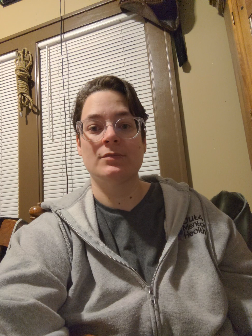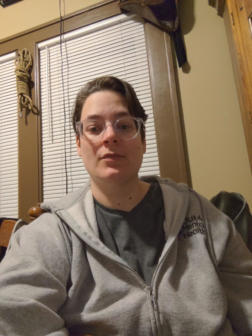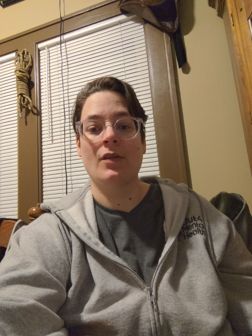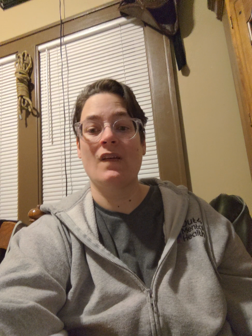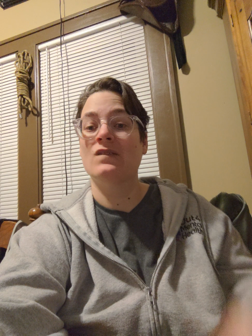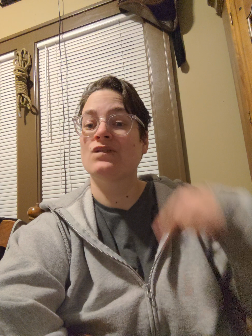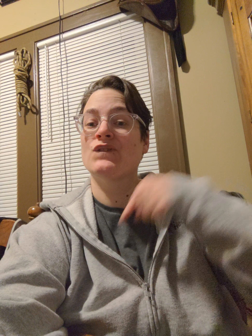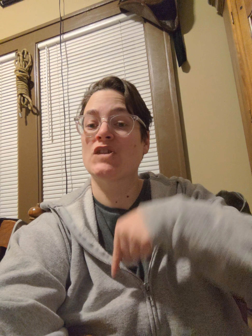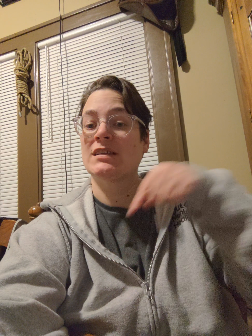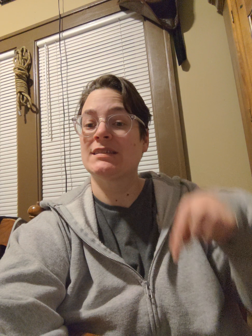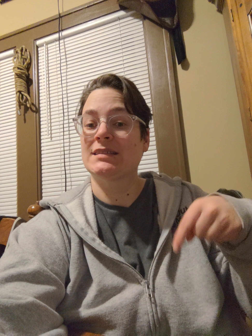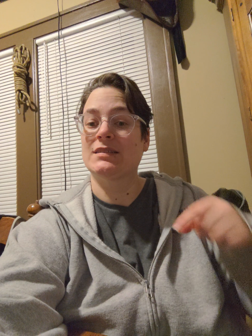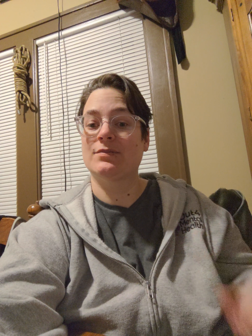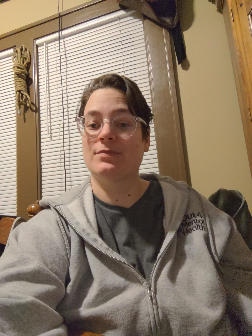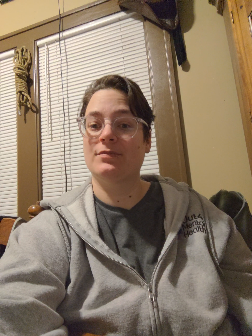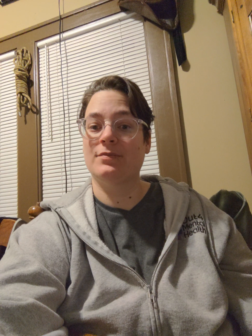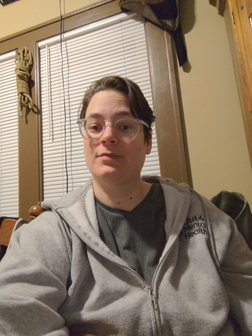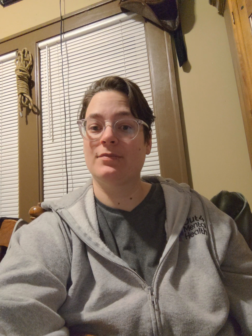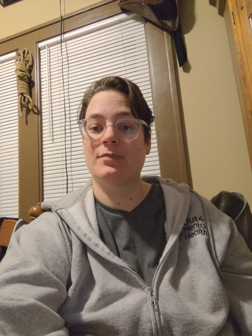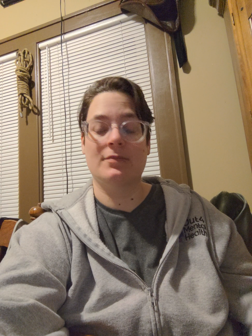feet